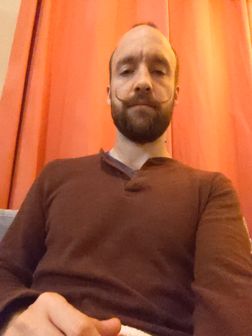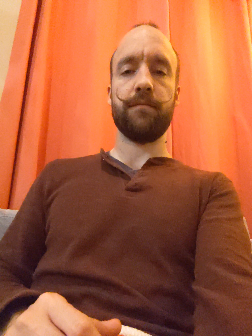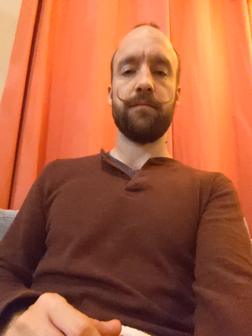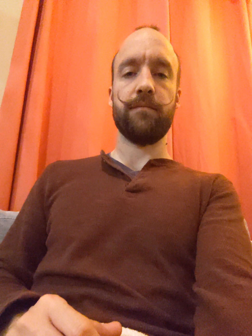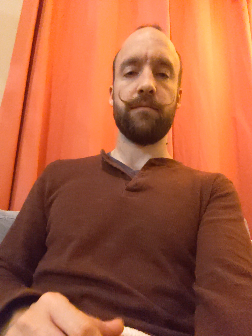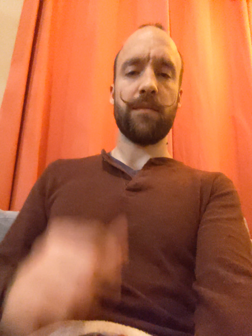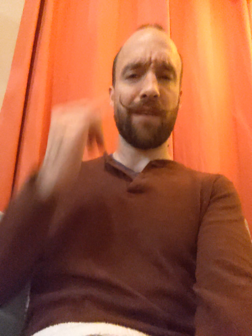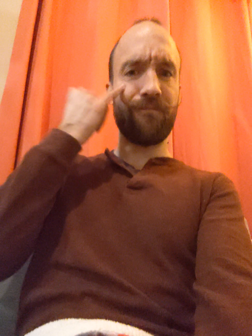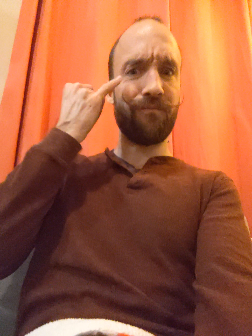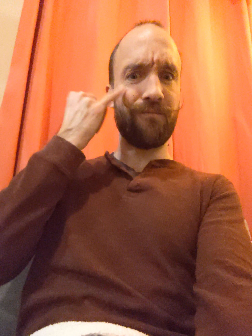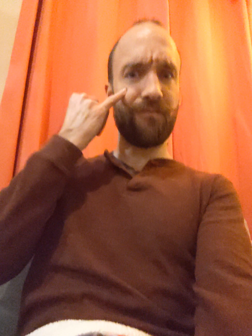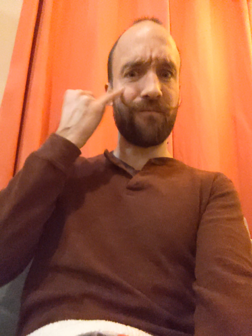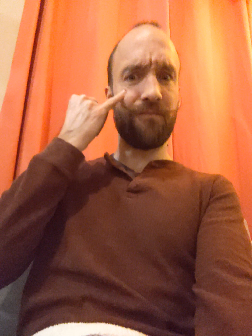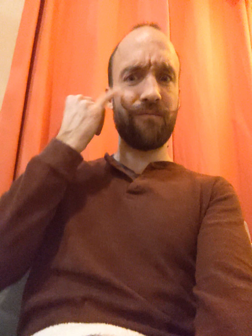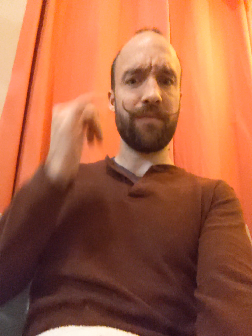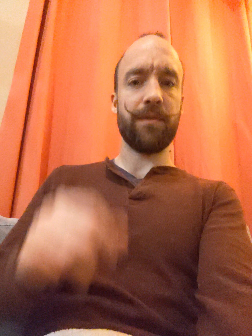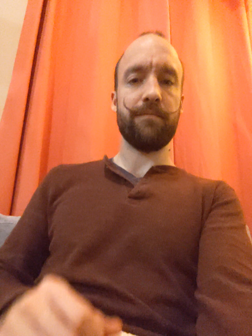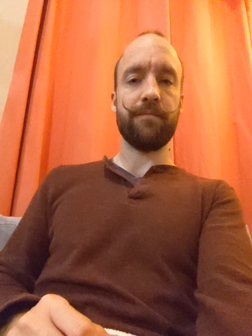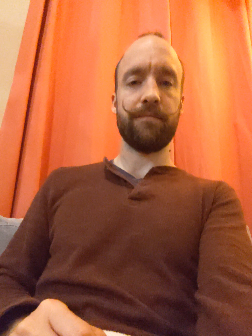if